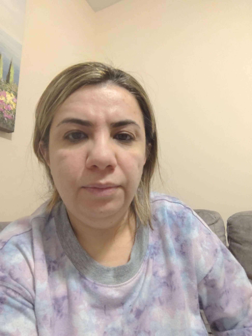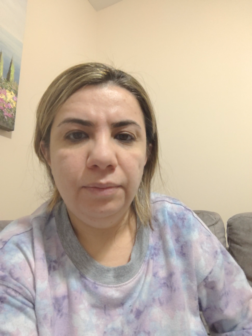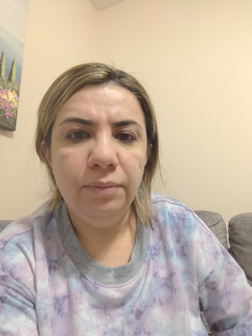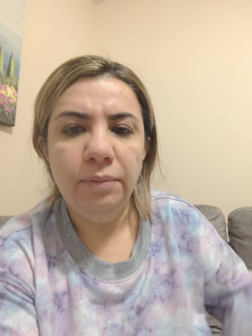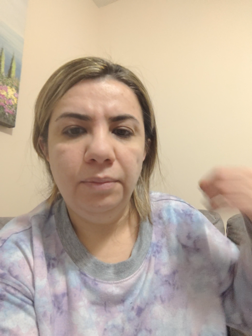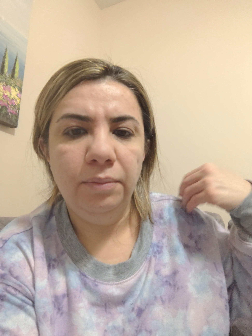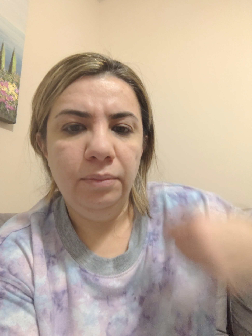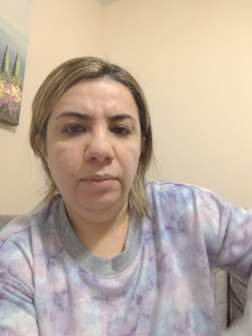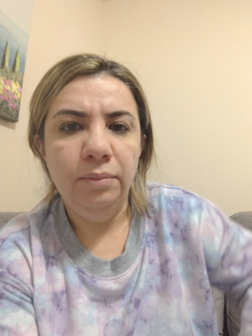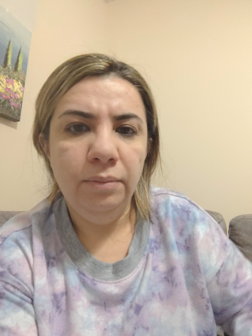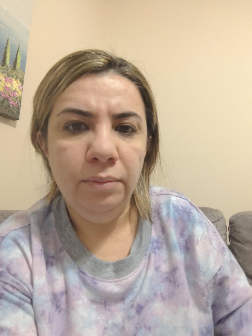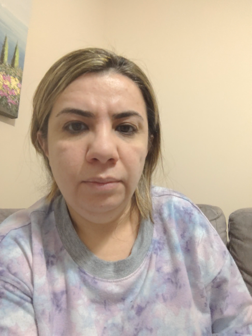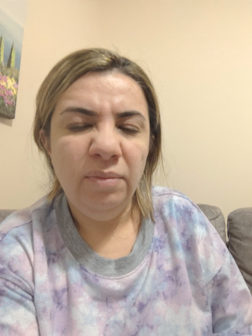jacket